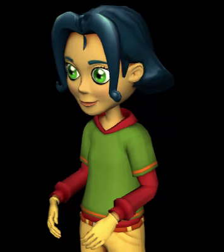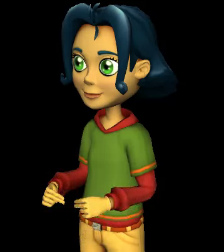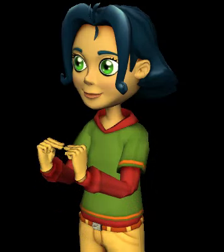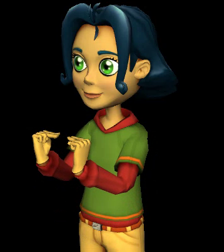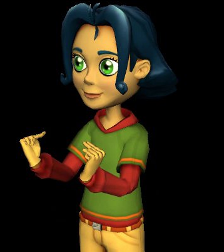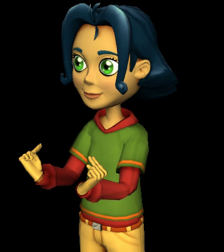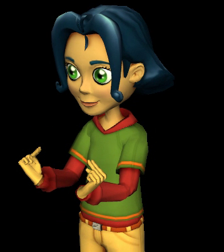جسر